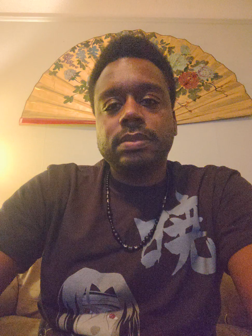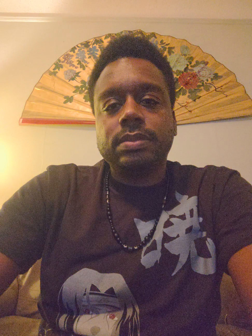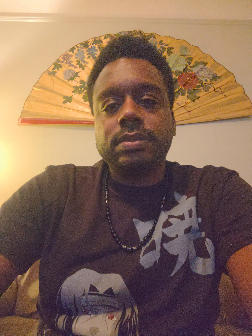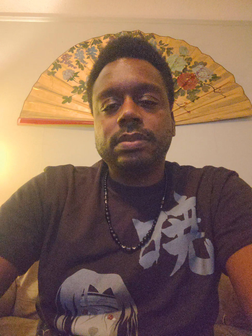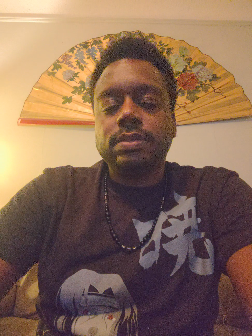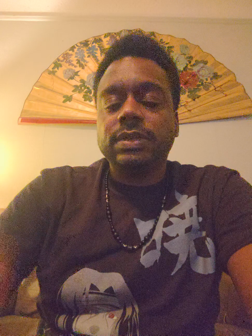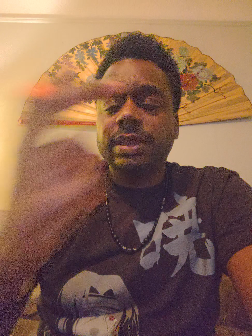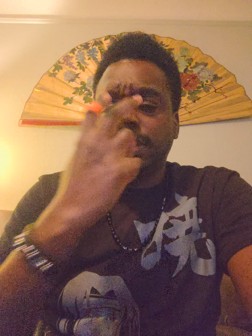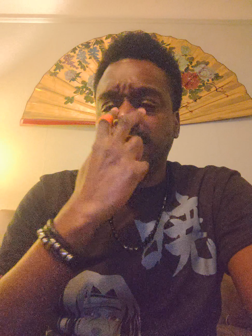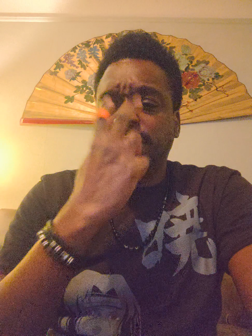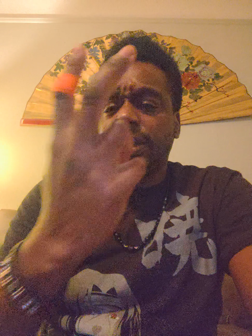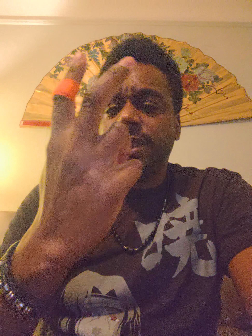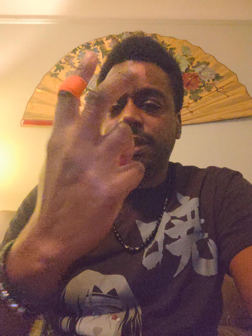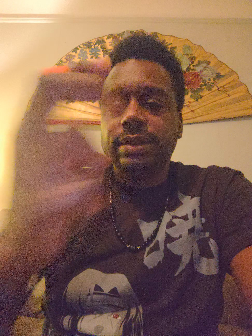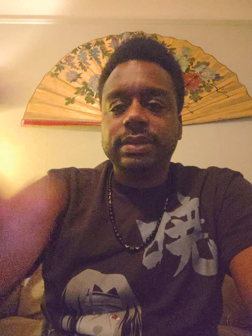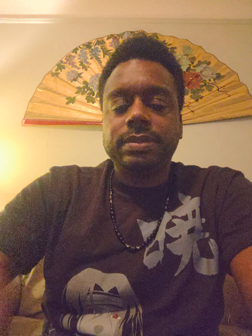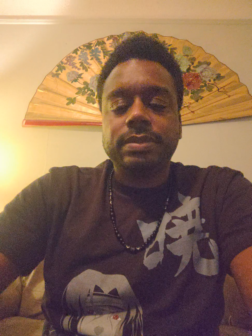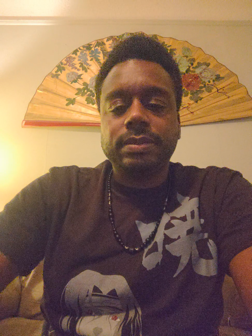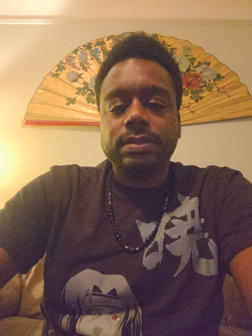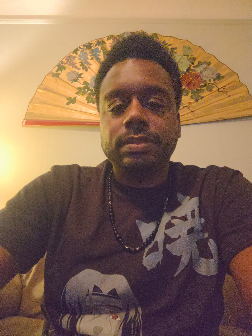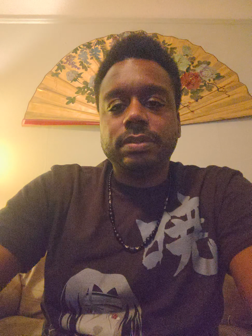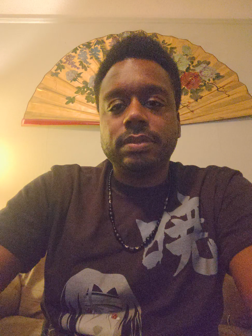see